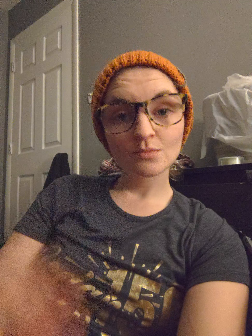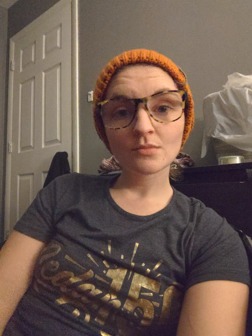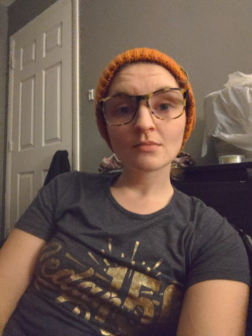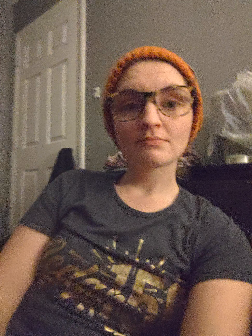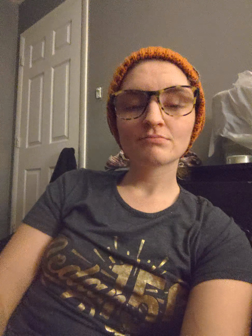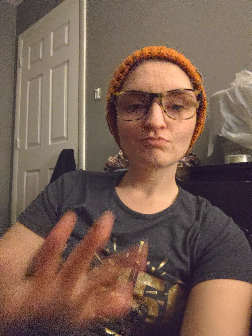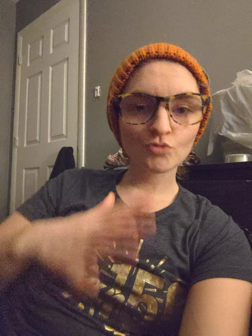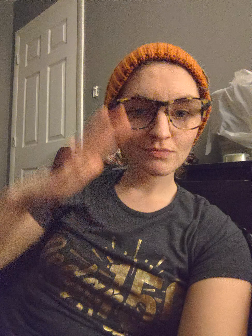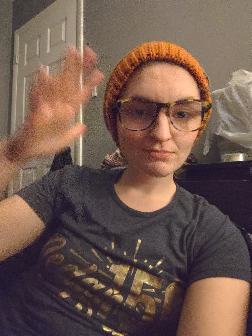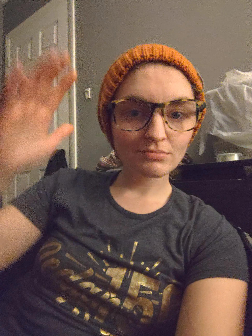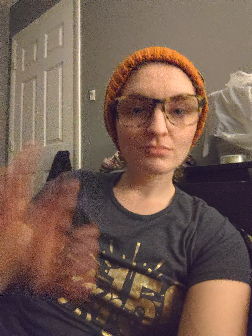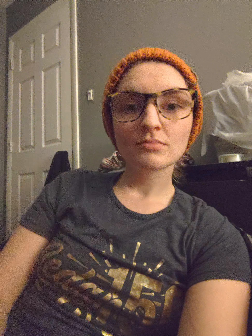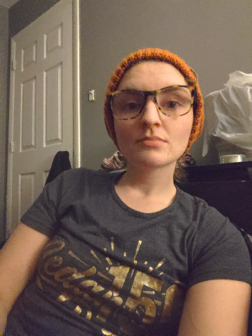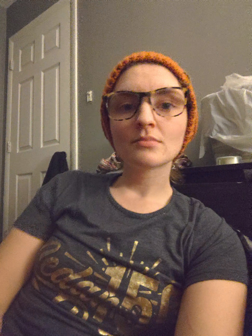helicopter